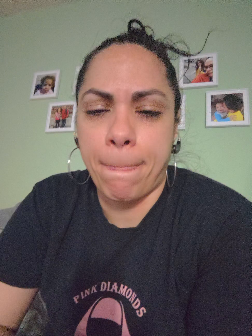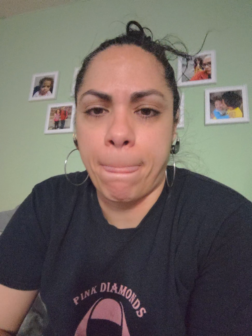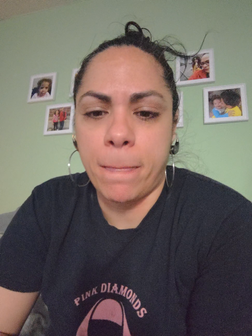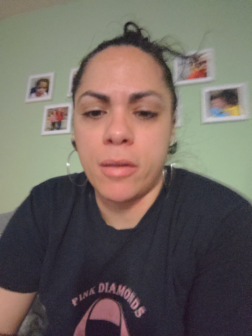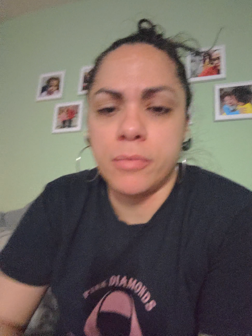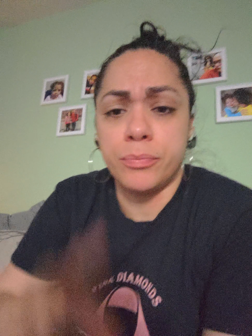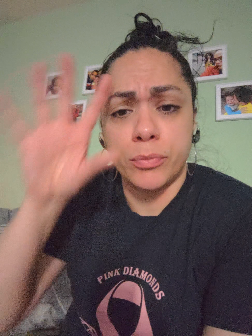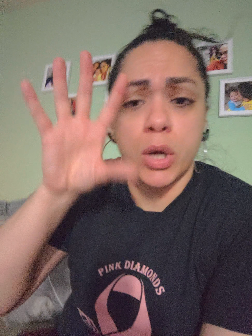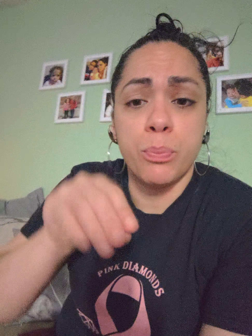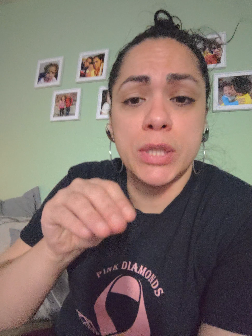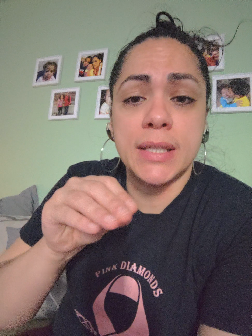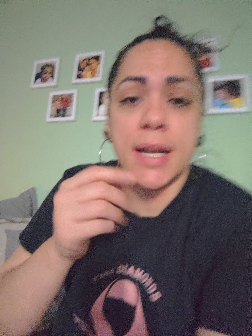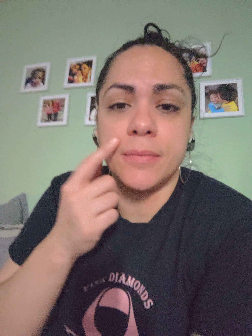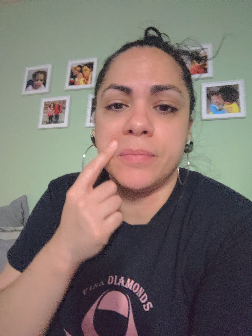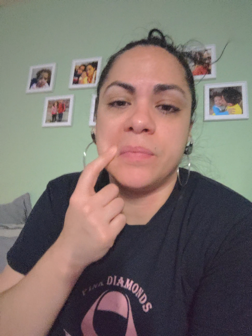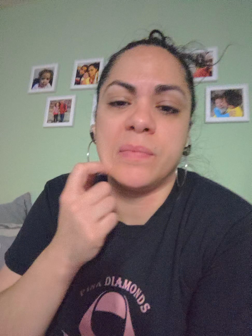pretend